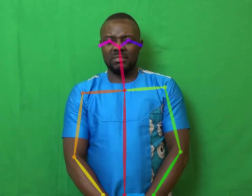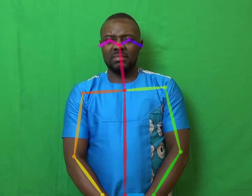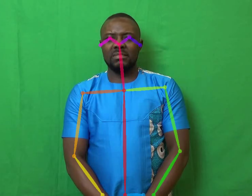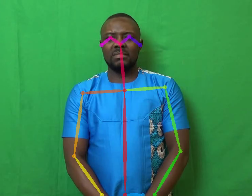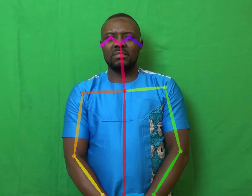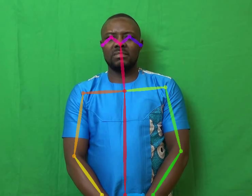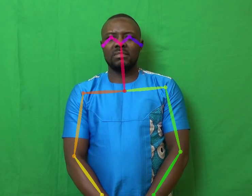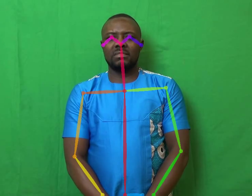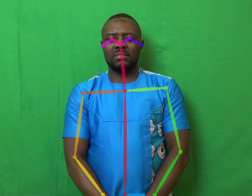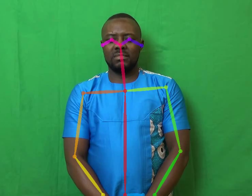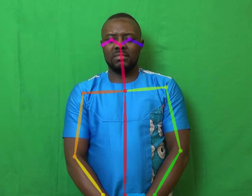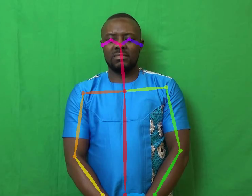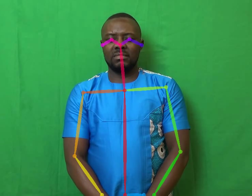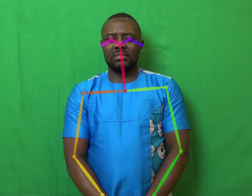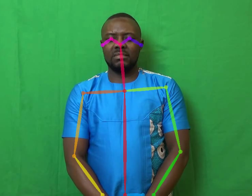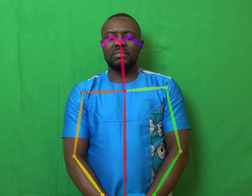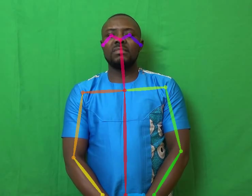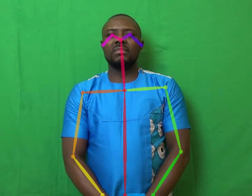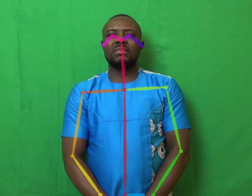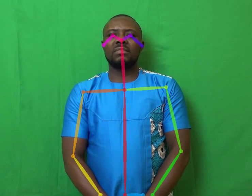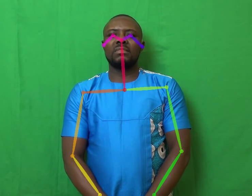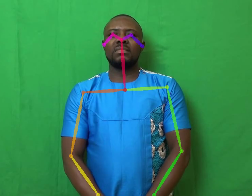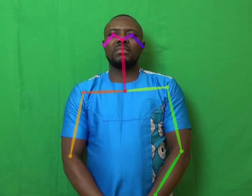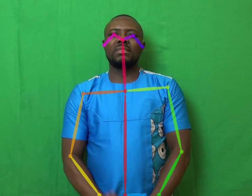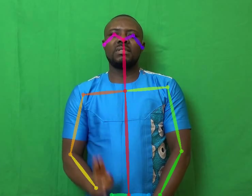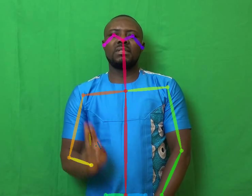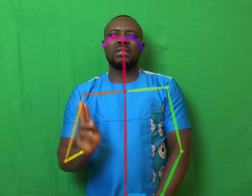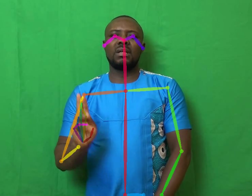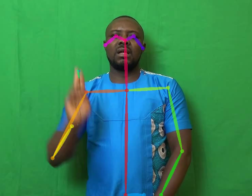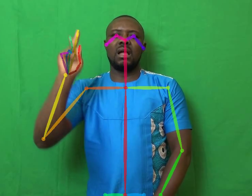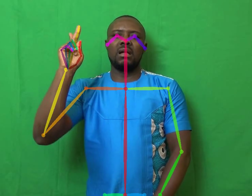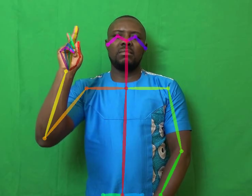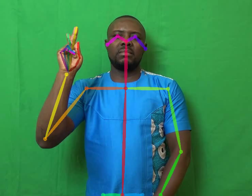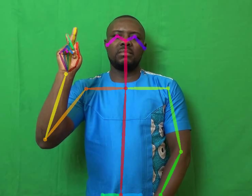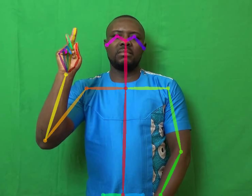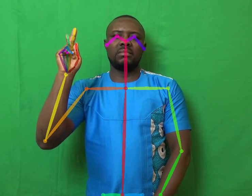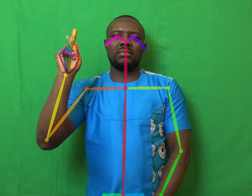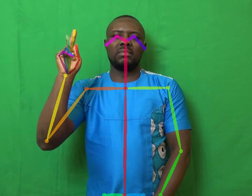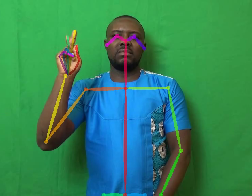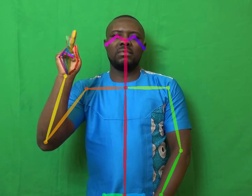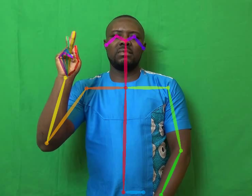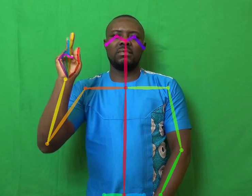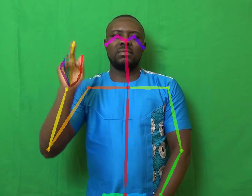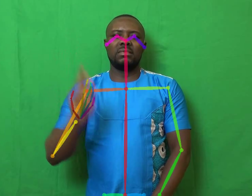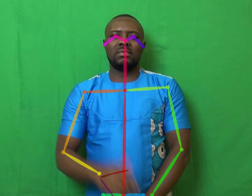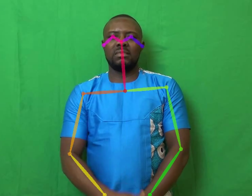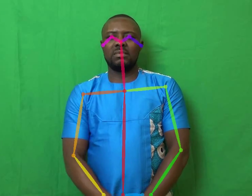up